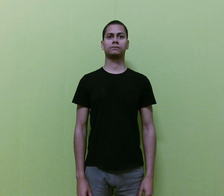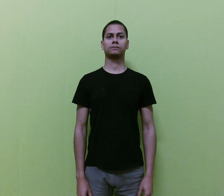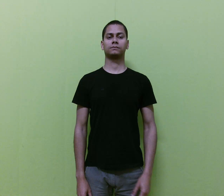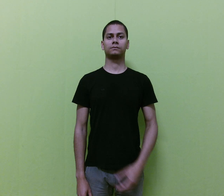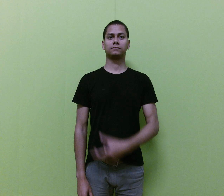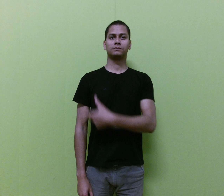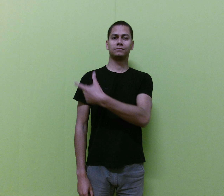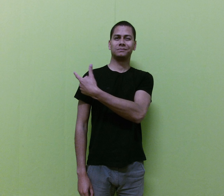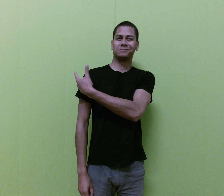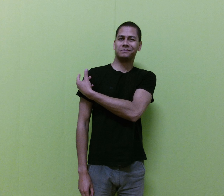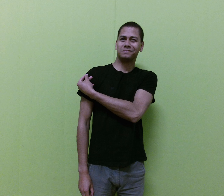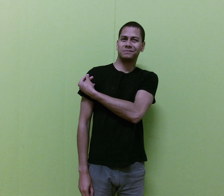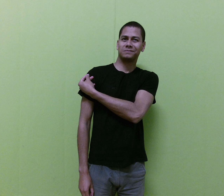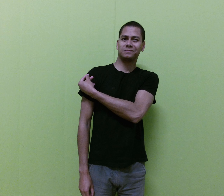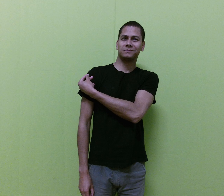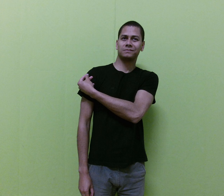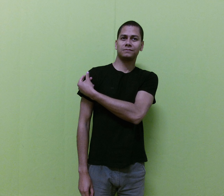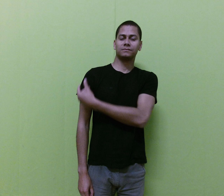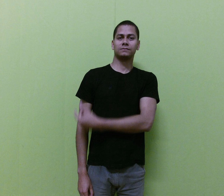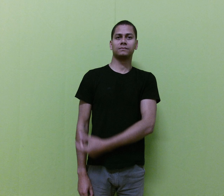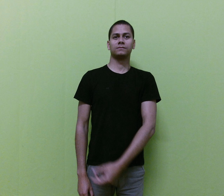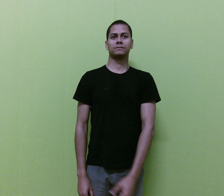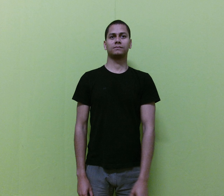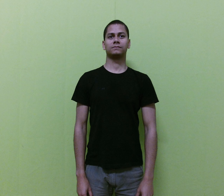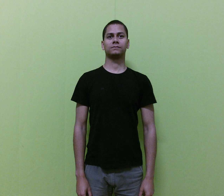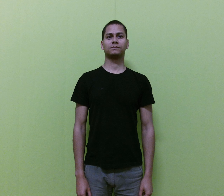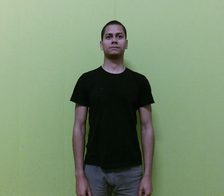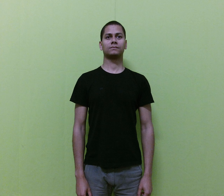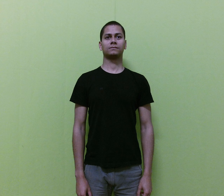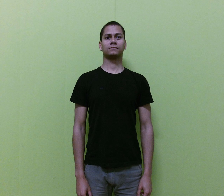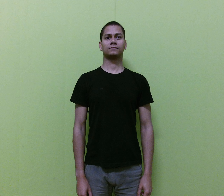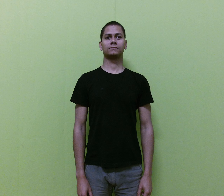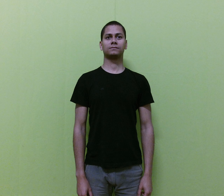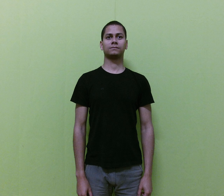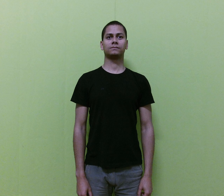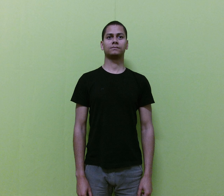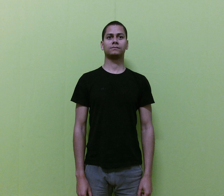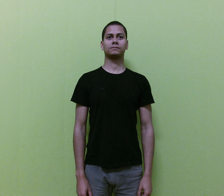vacina